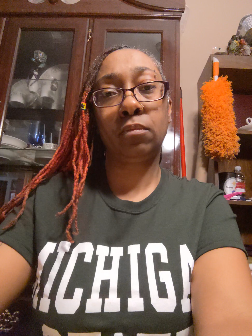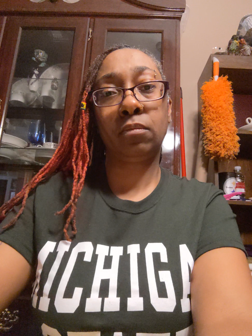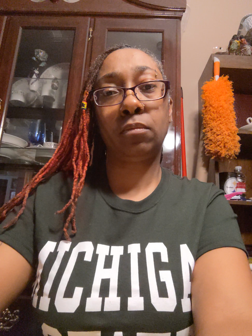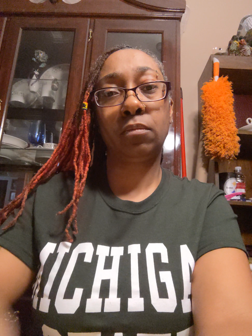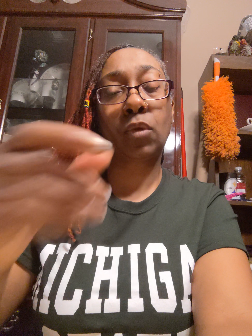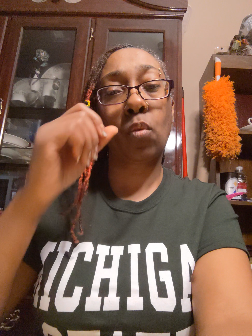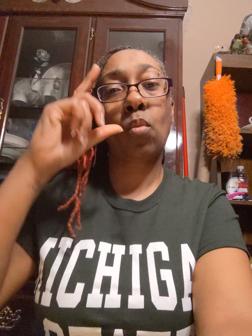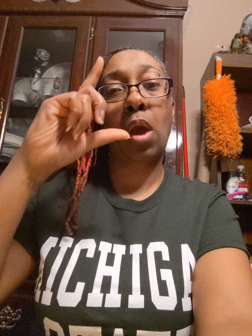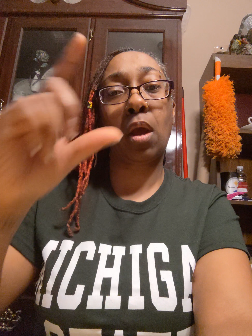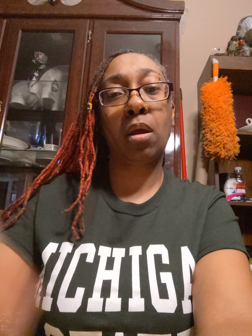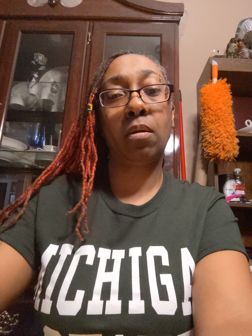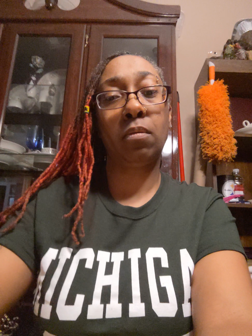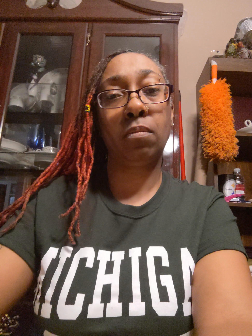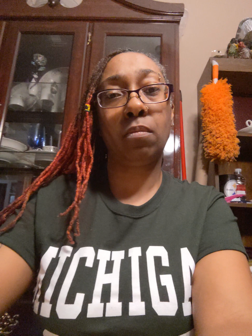wake